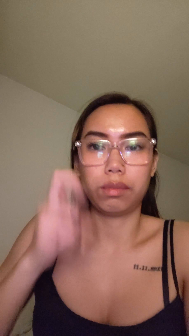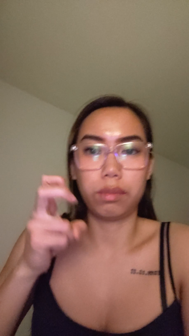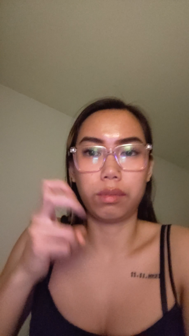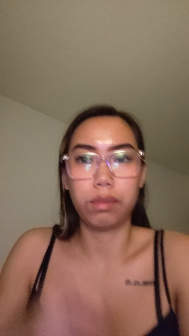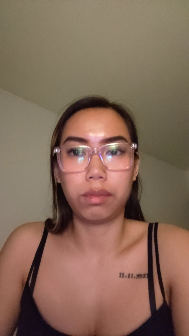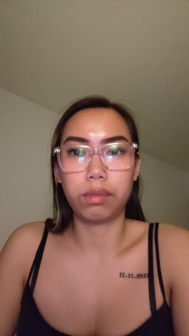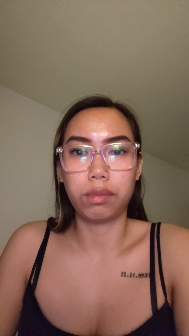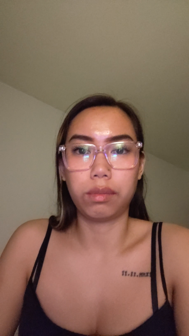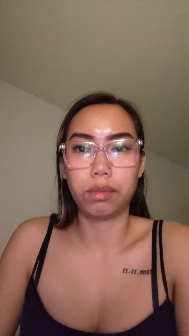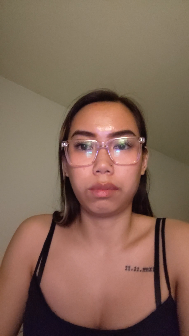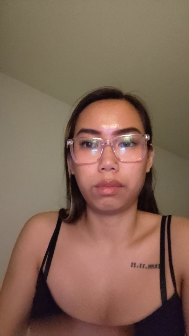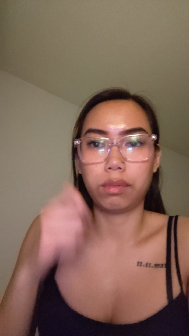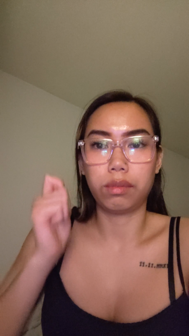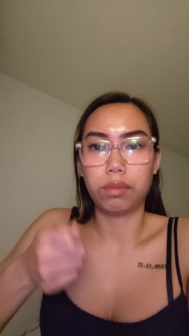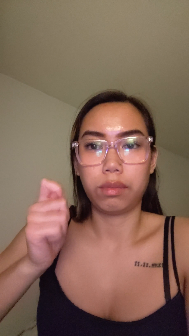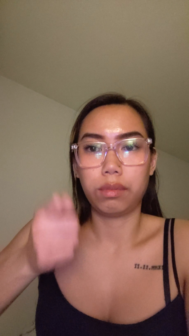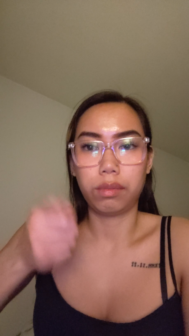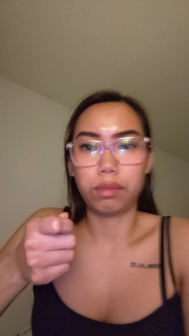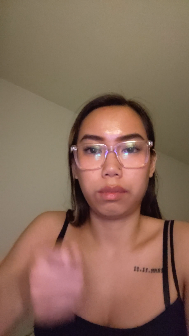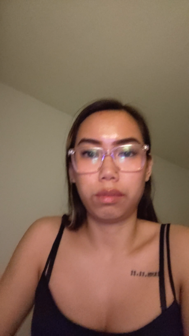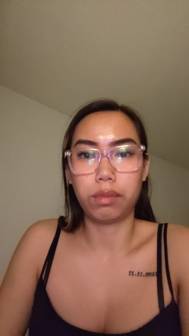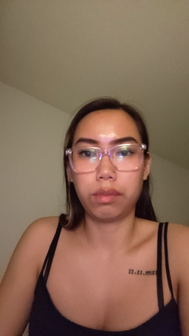cart